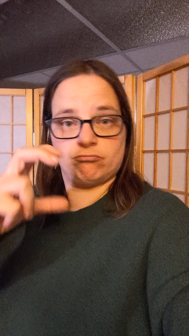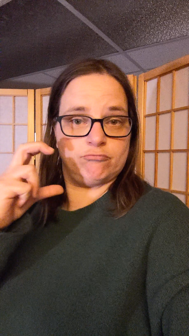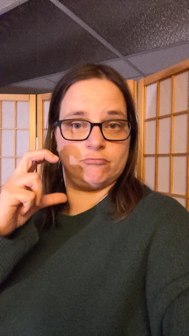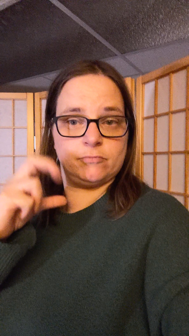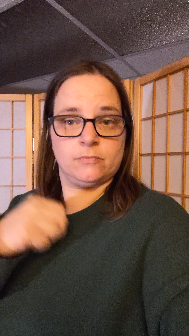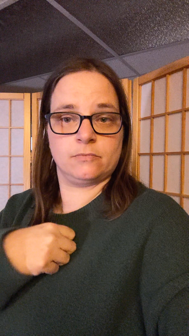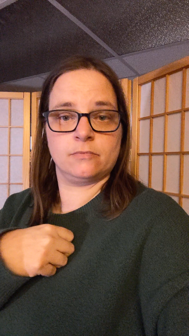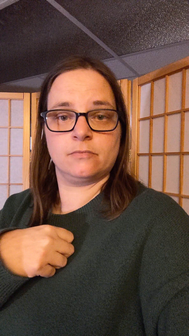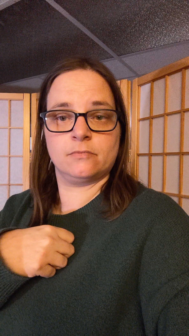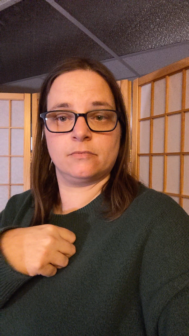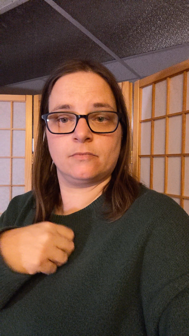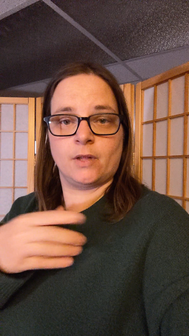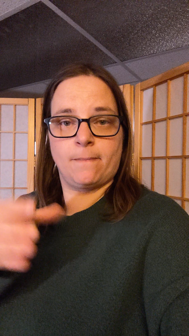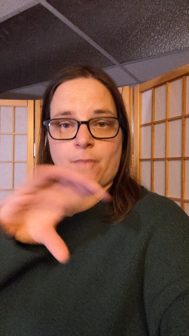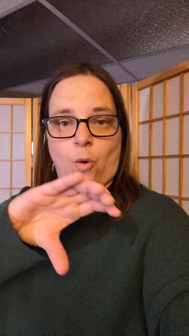pour